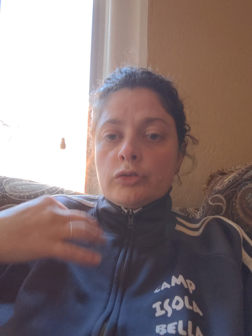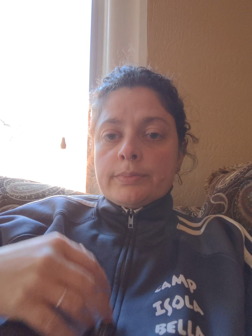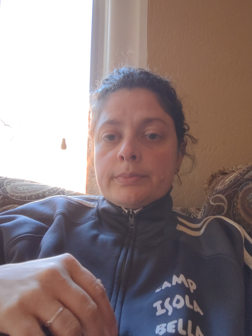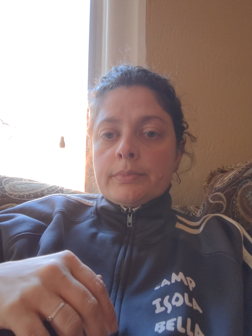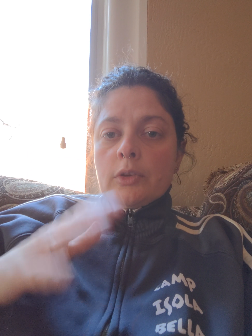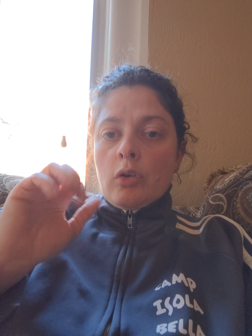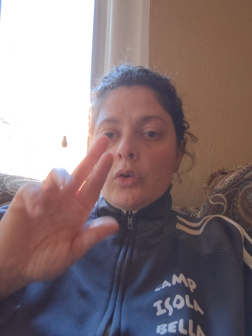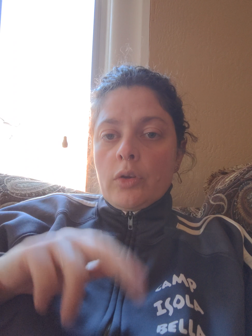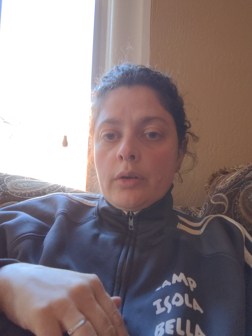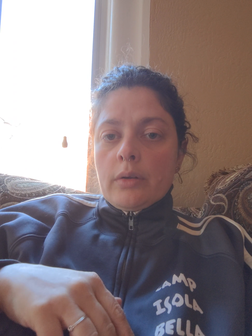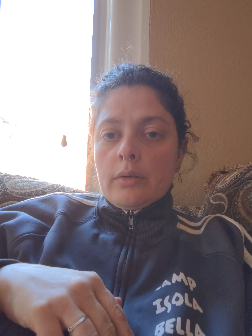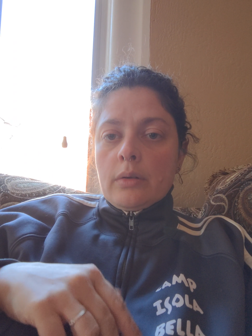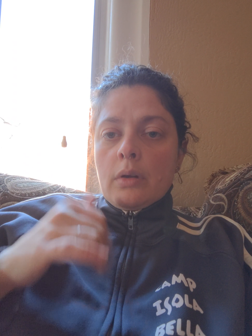car